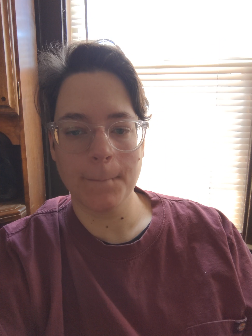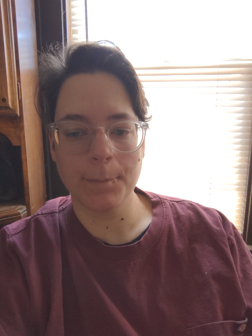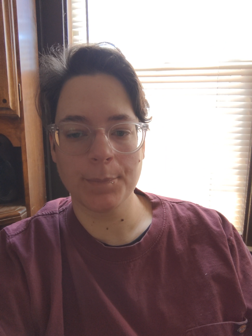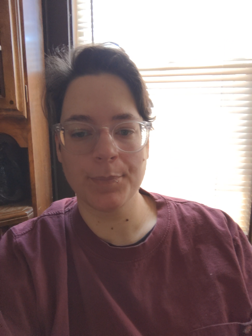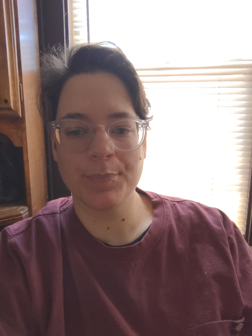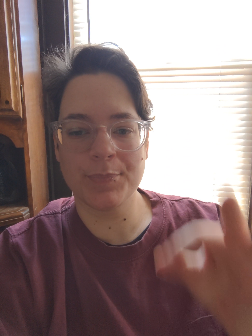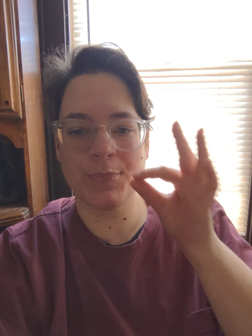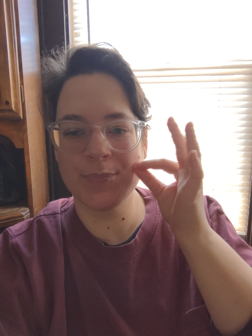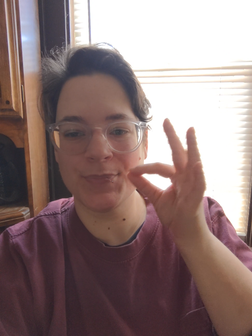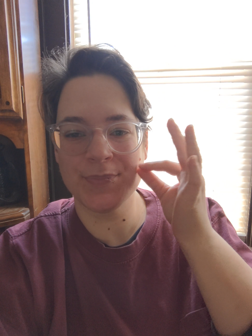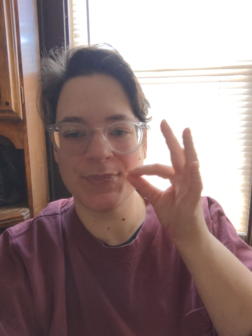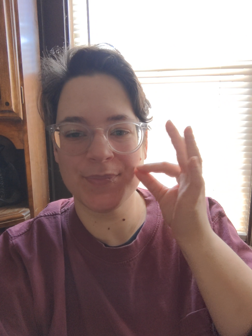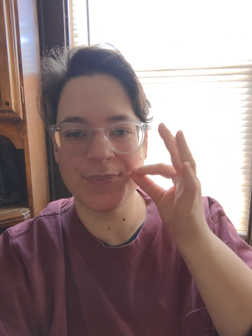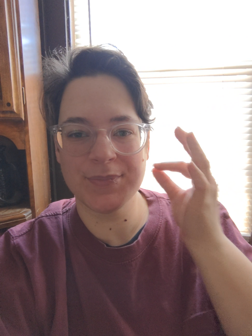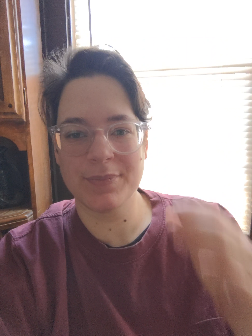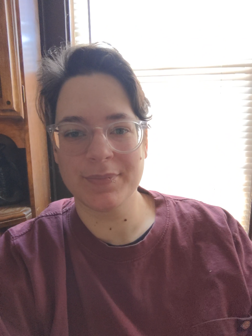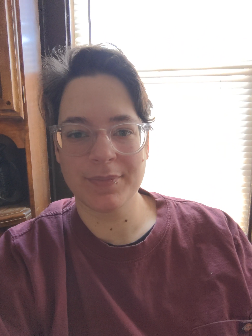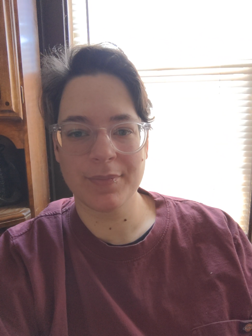kitty